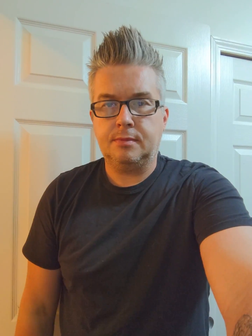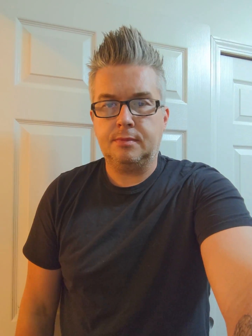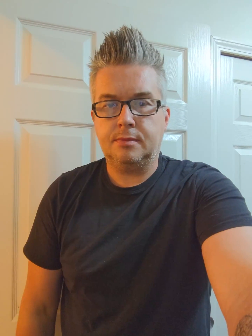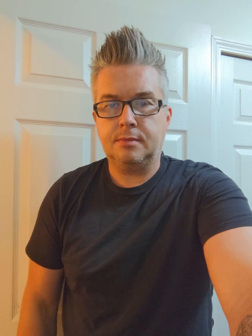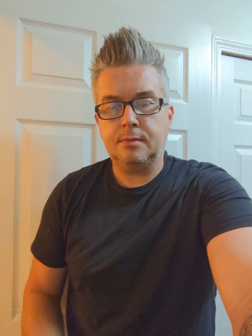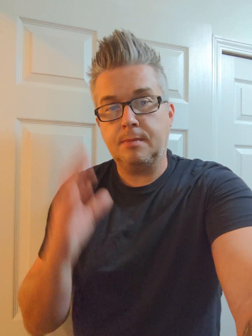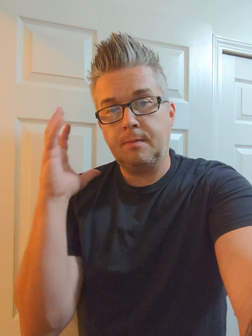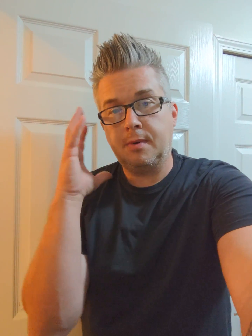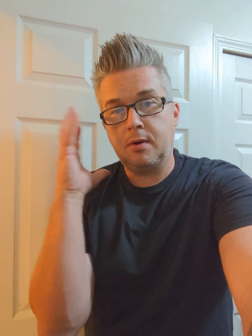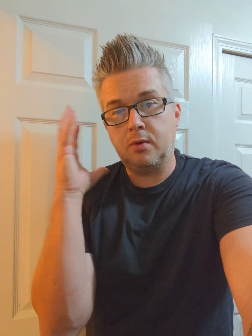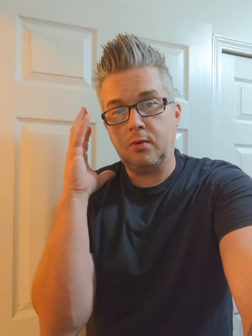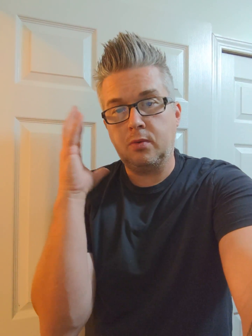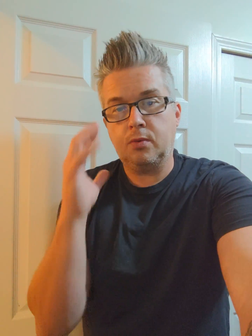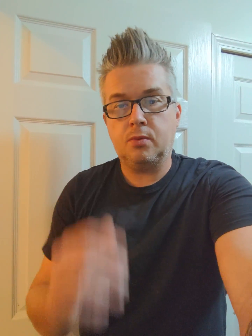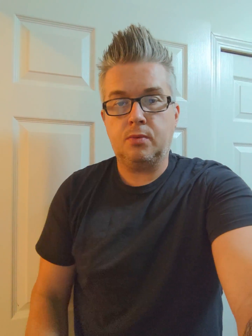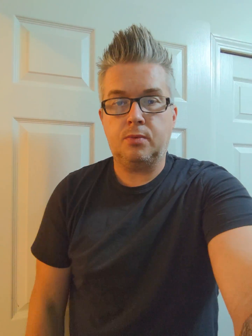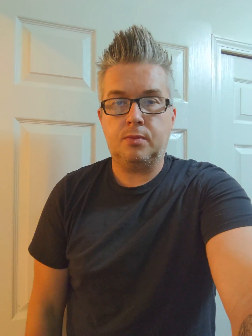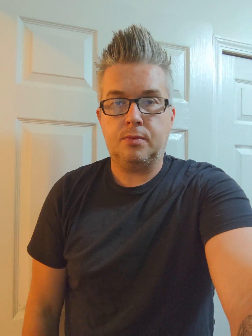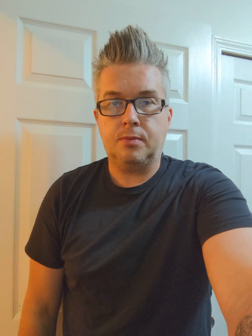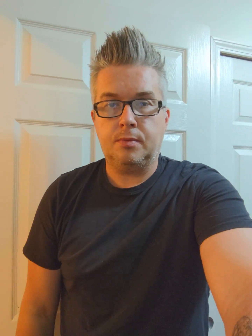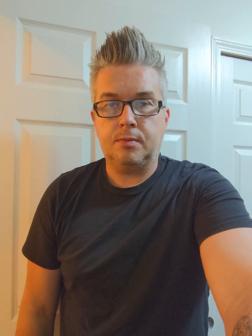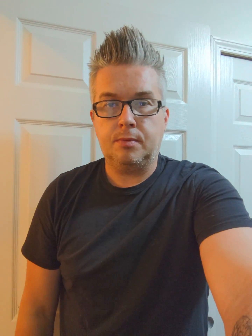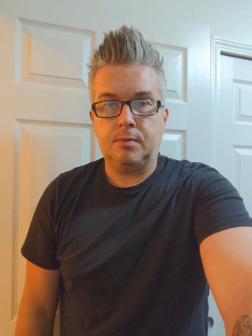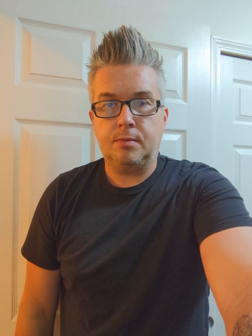pillow